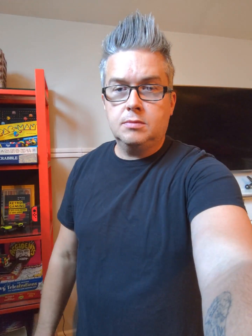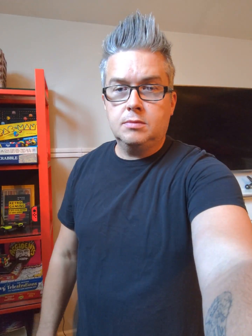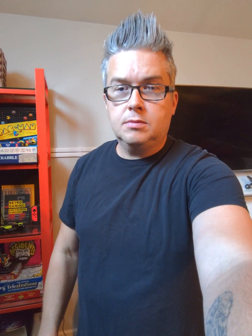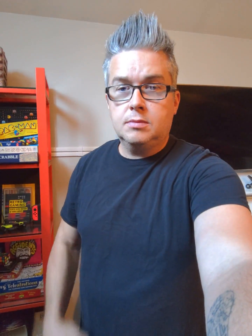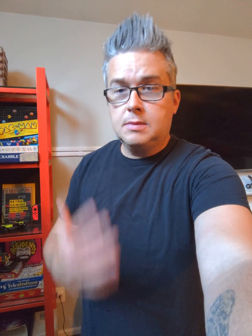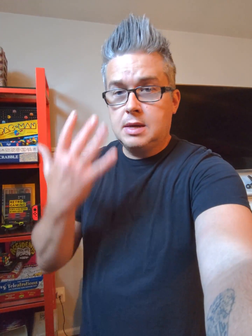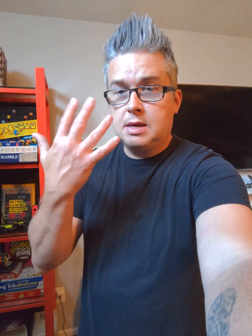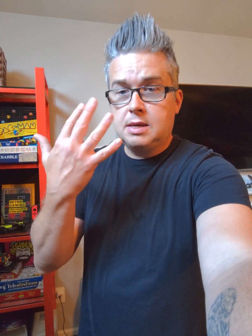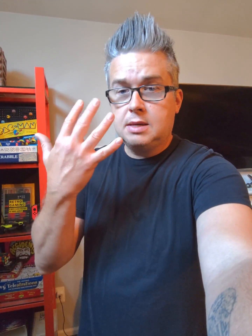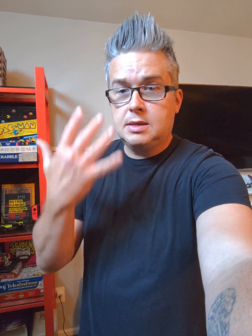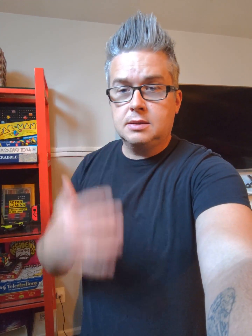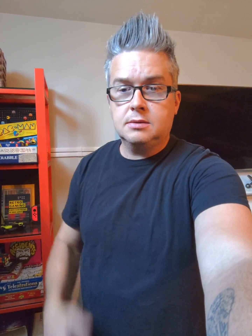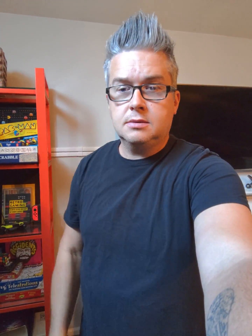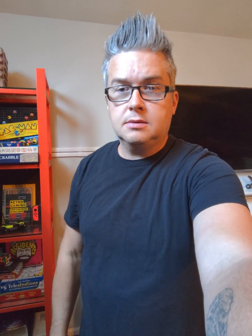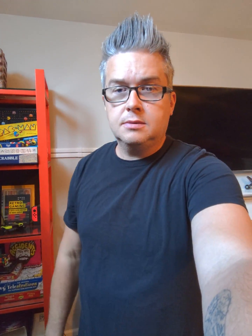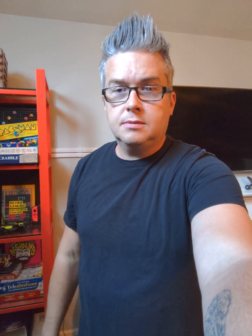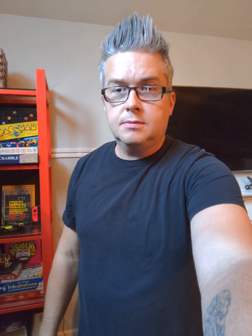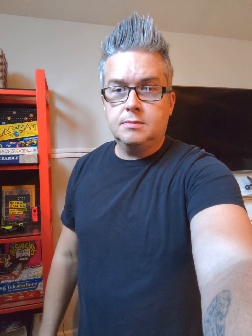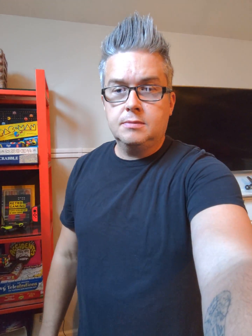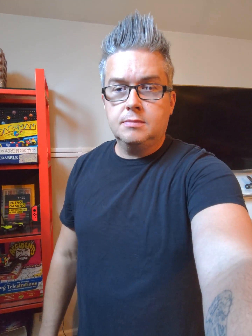hand